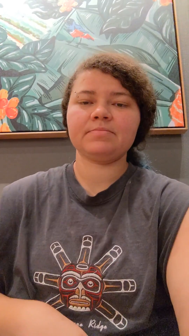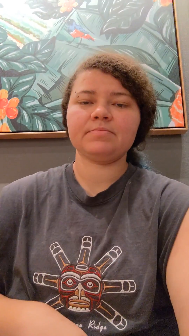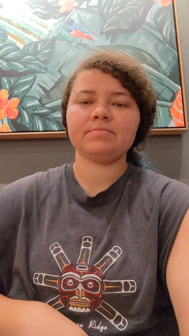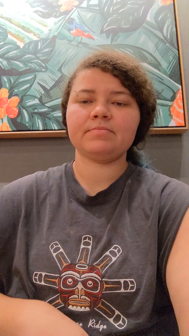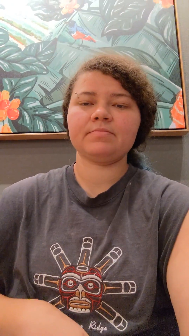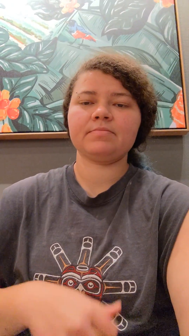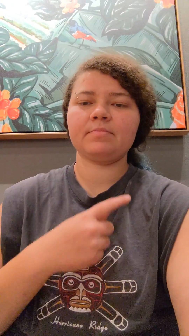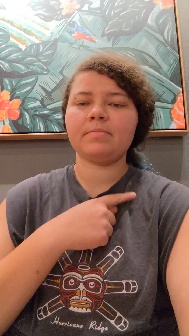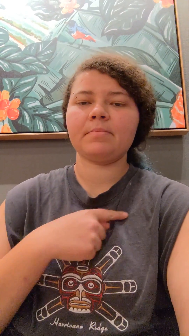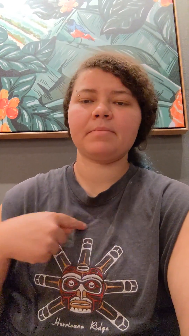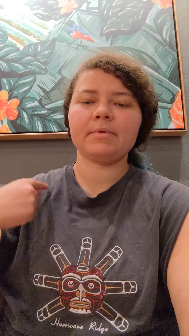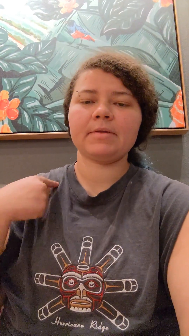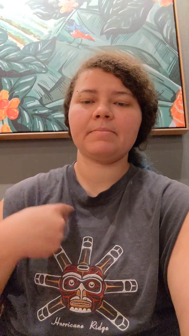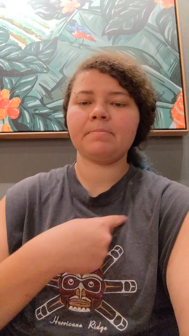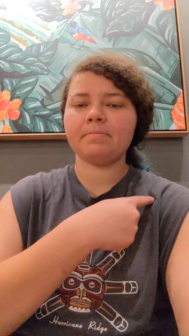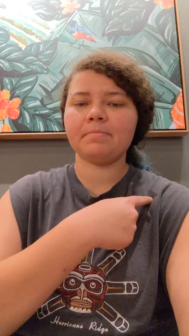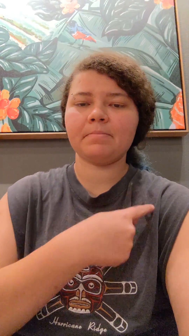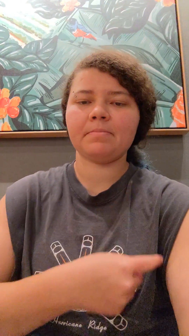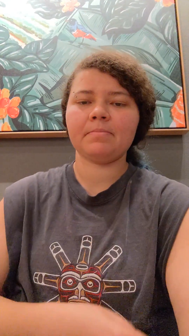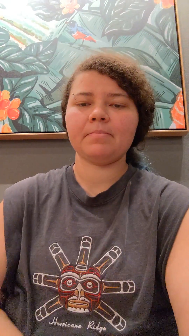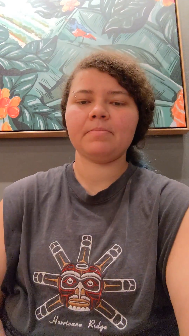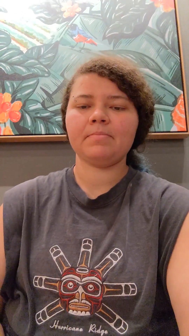bib